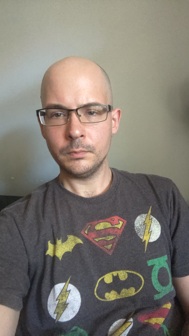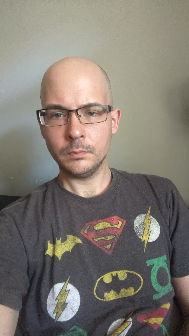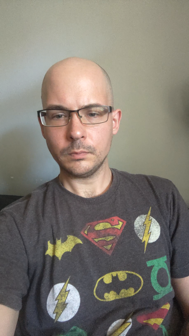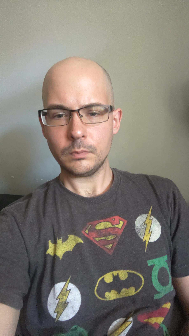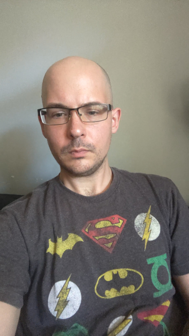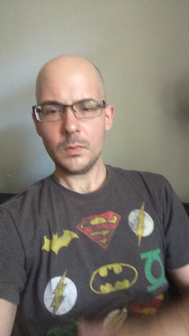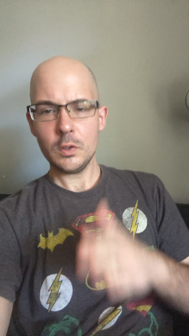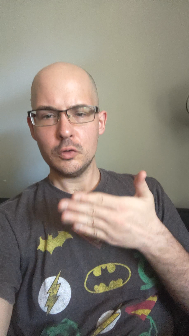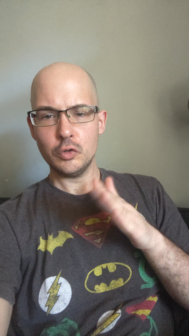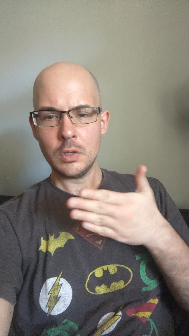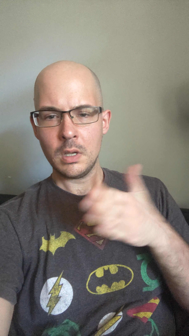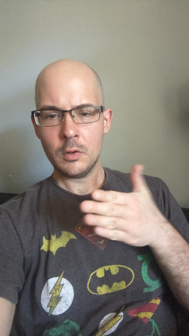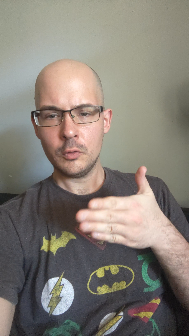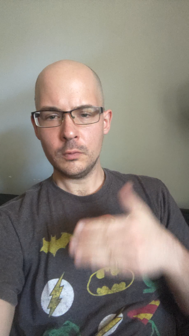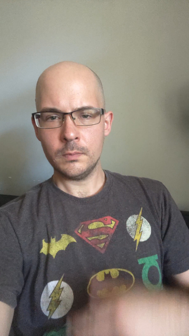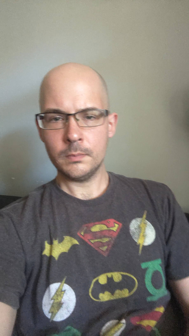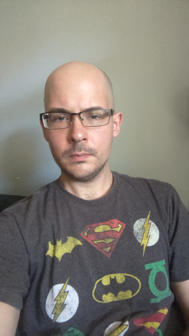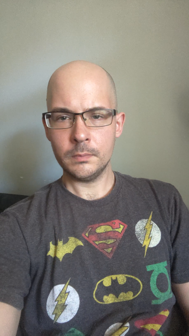share